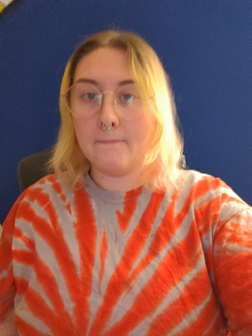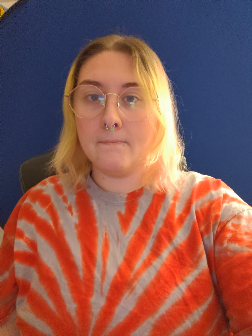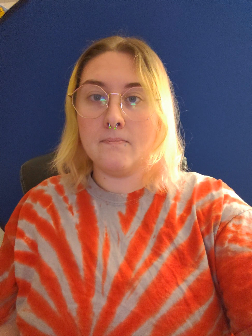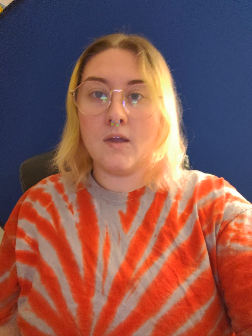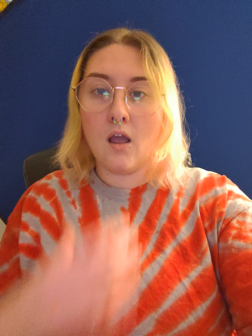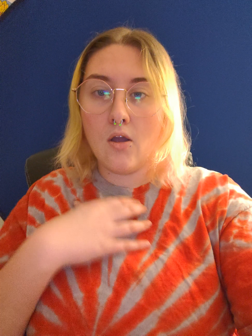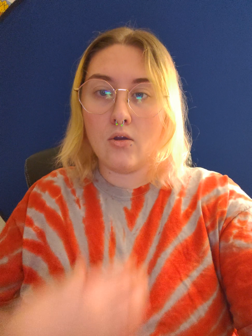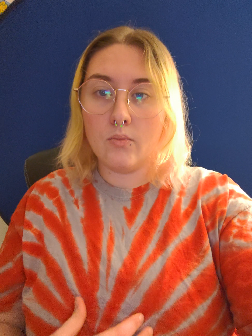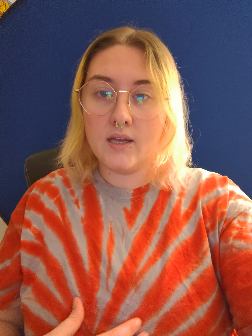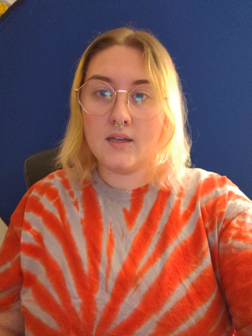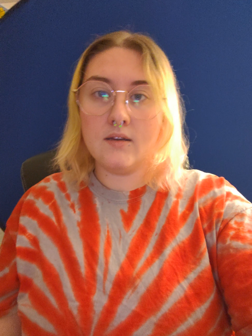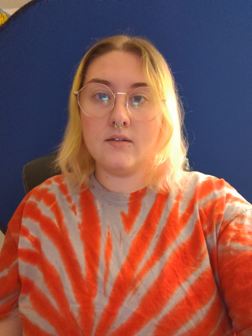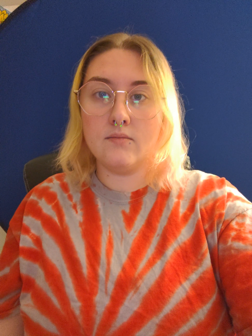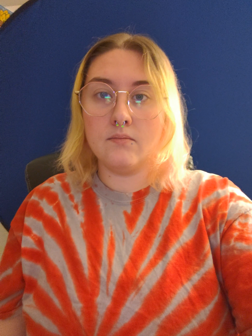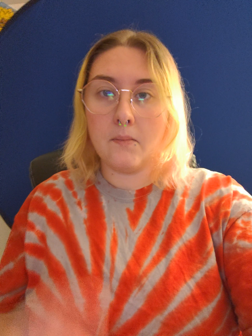hungry